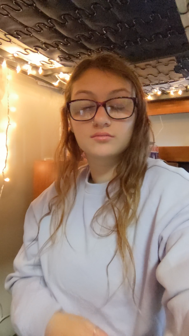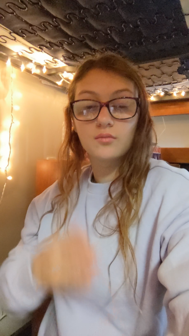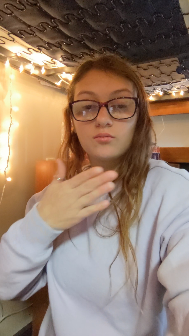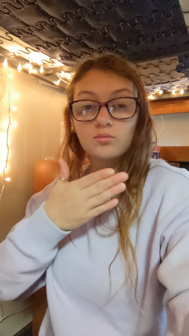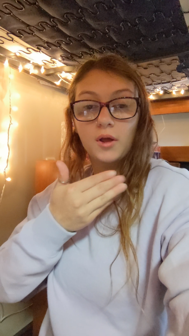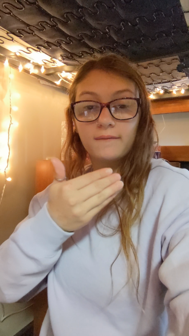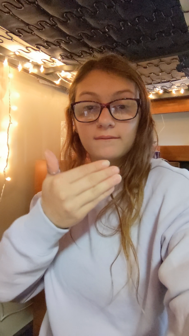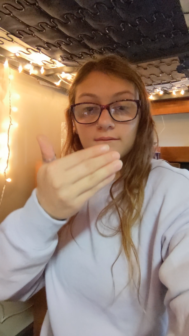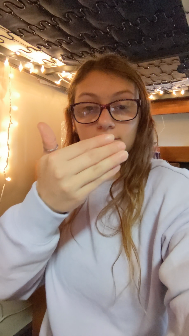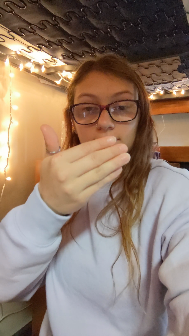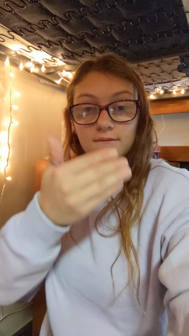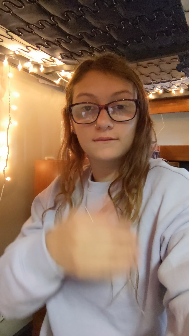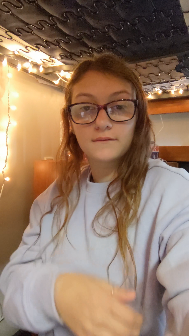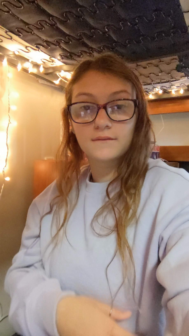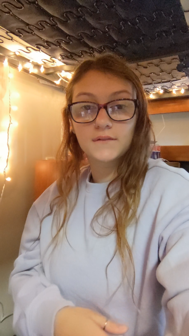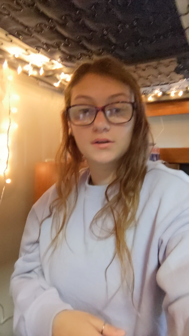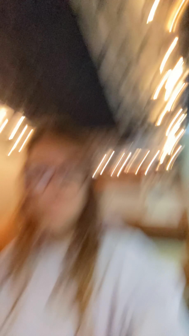butterfly